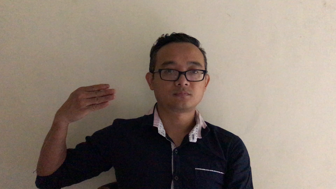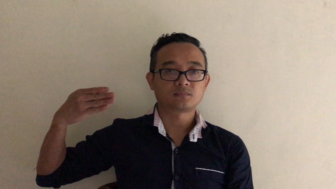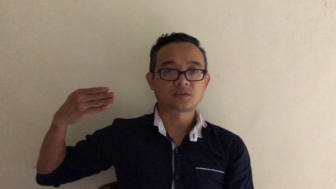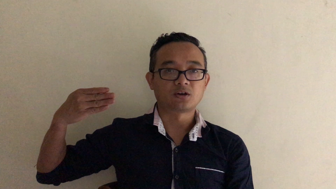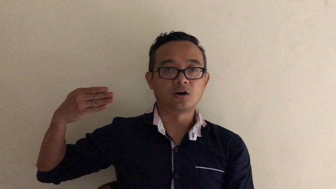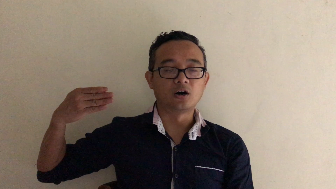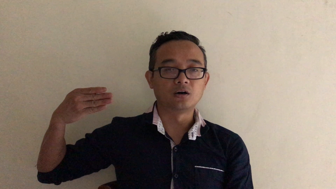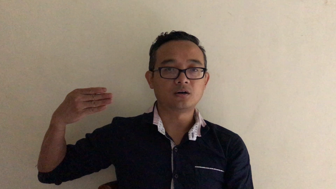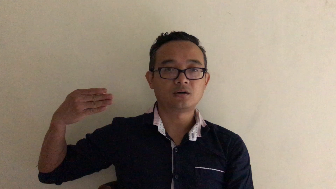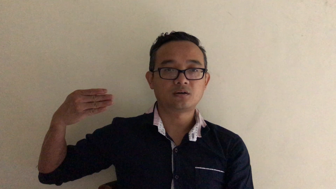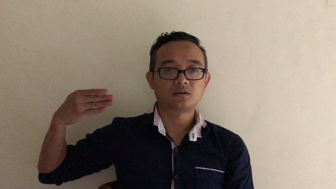ह